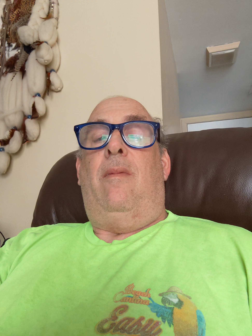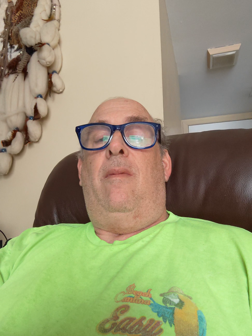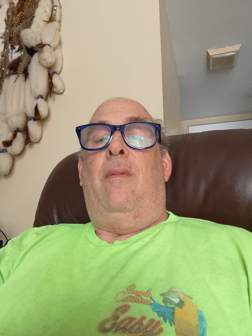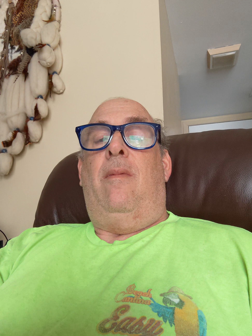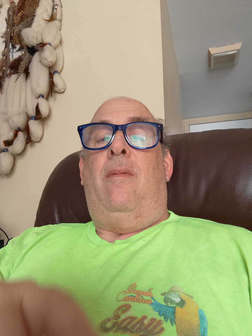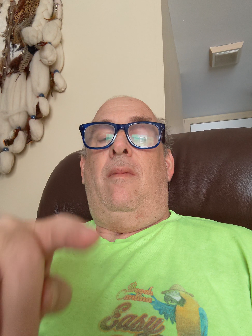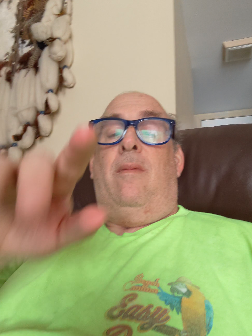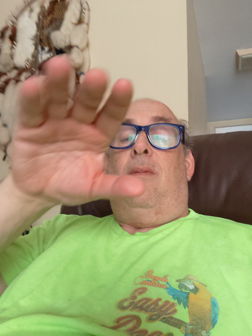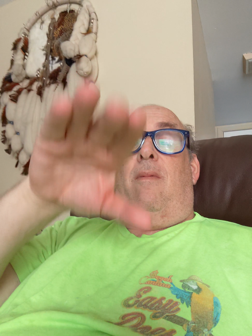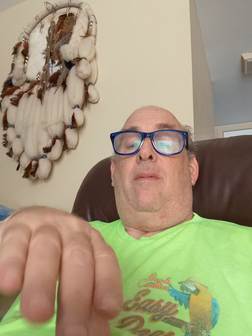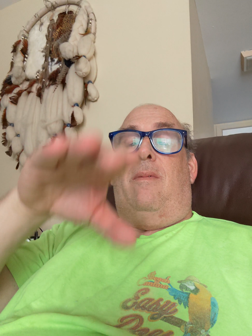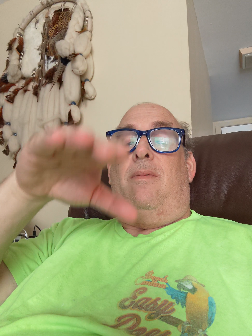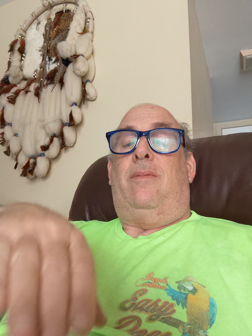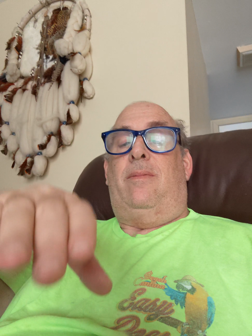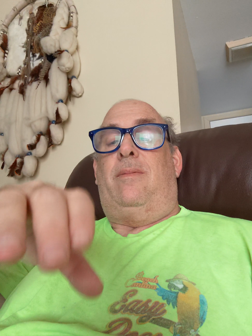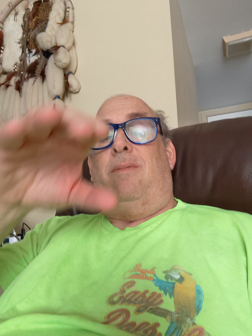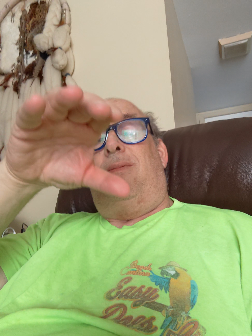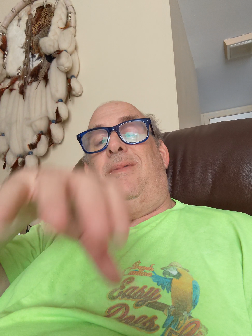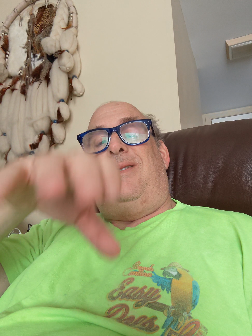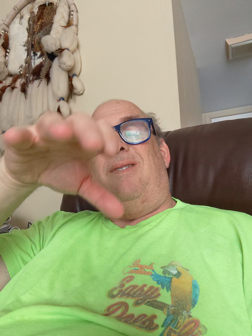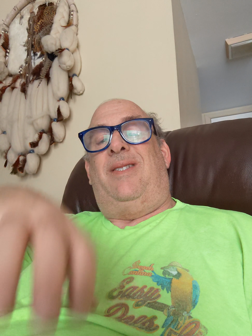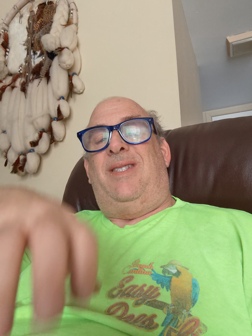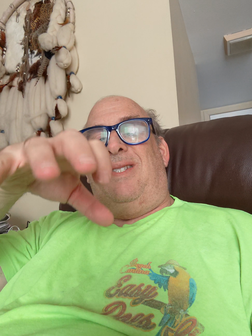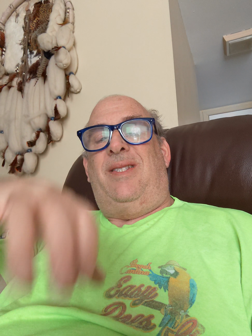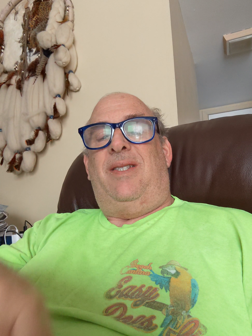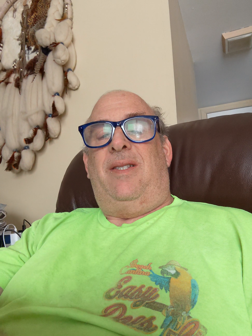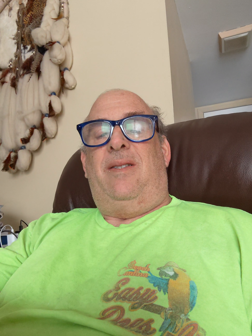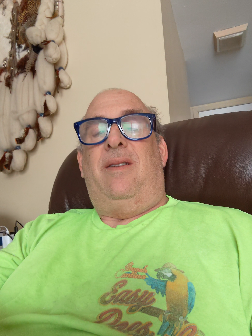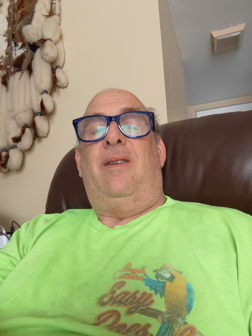alligator